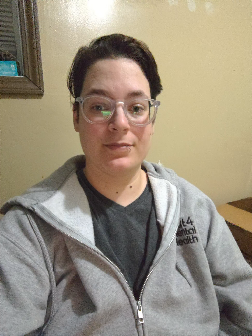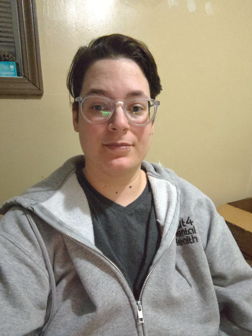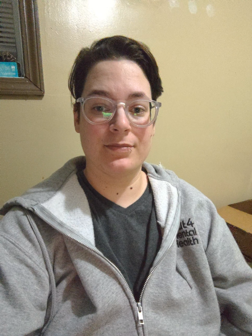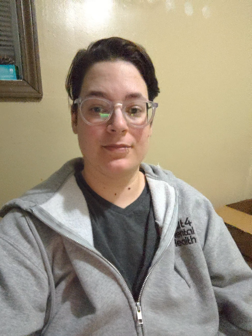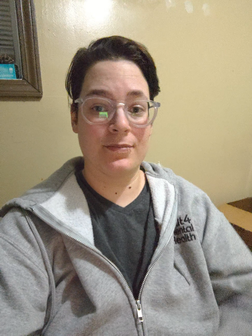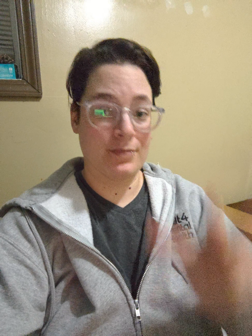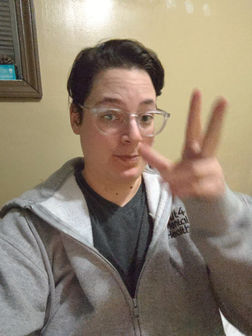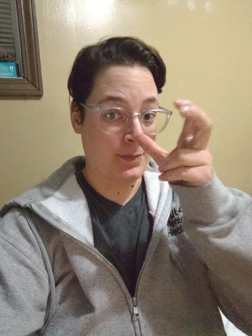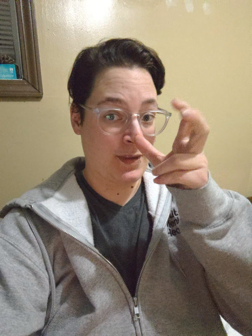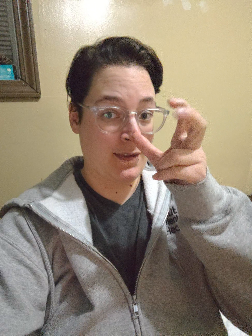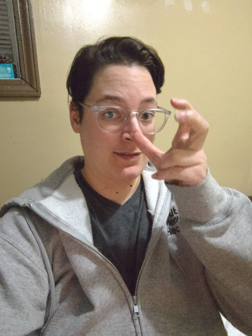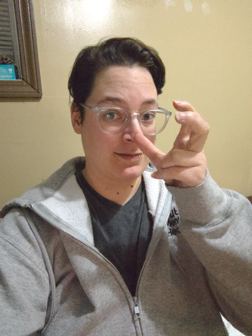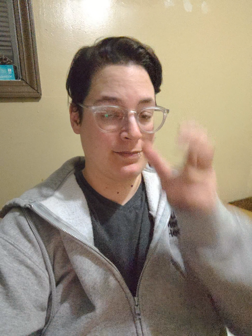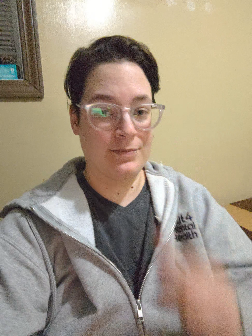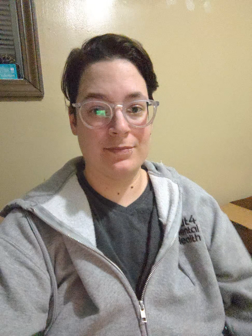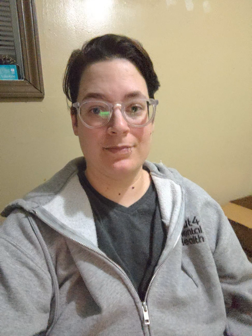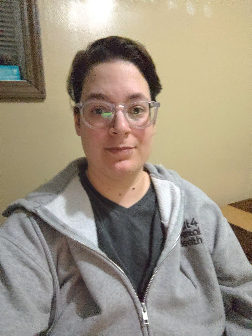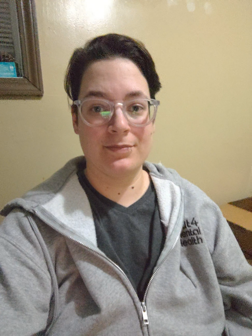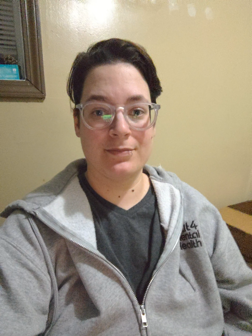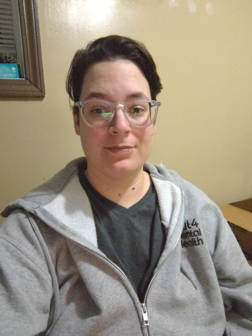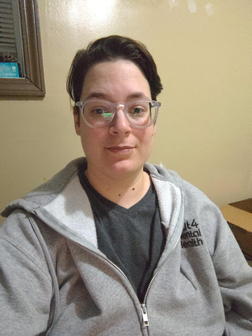bug